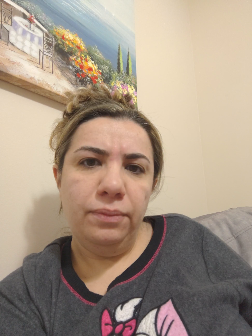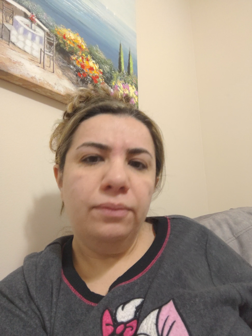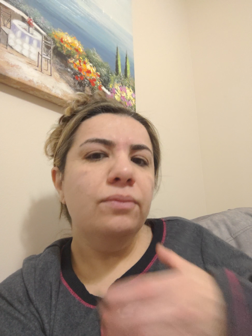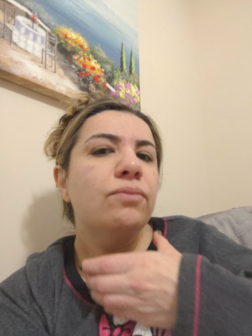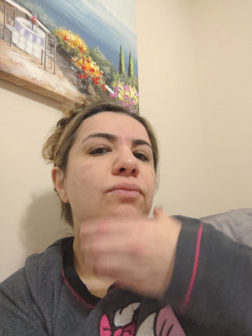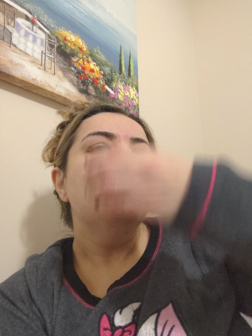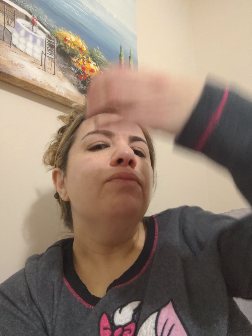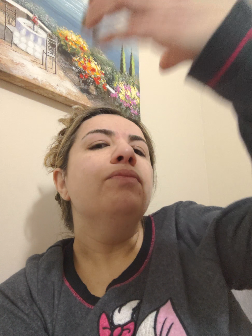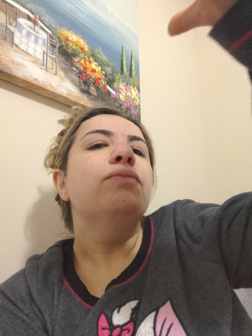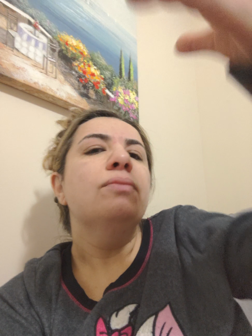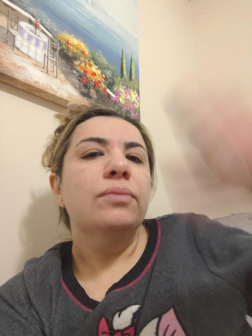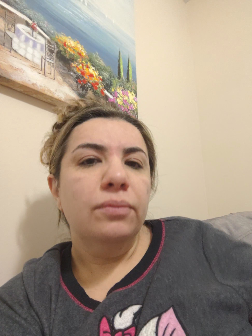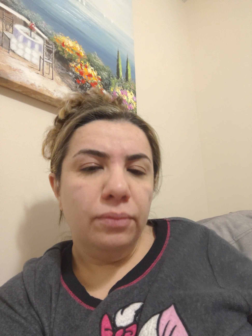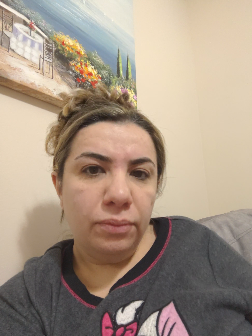giraffe